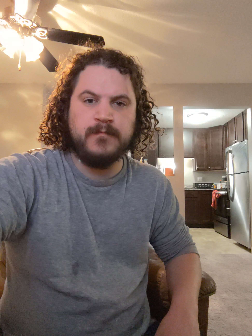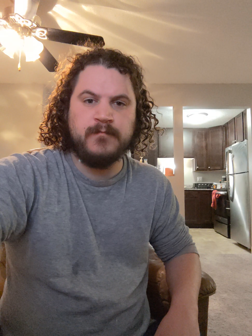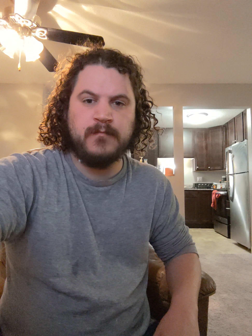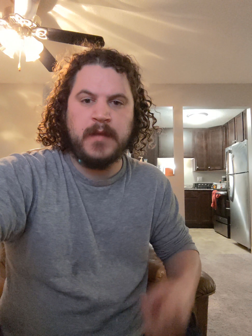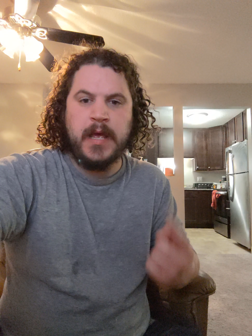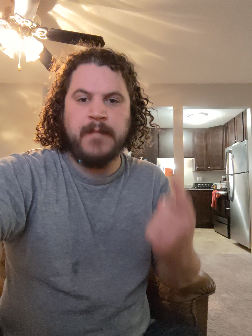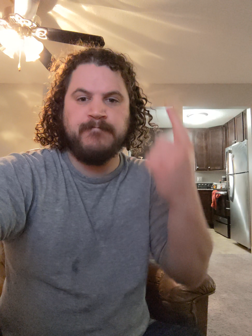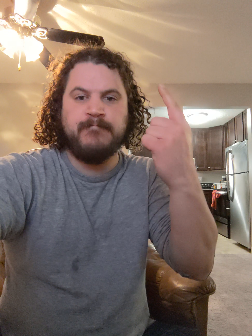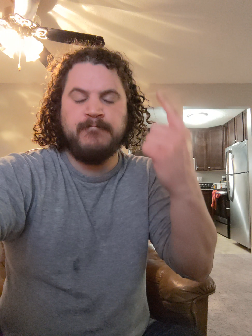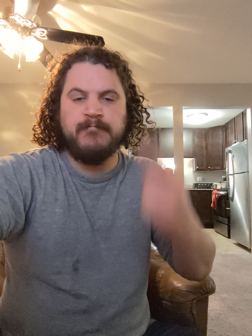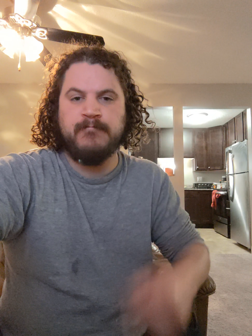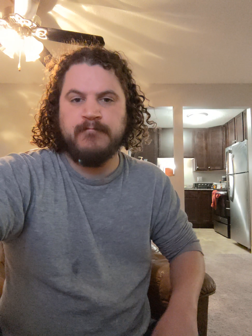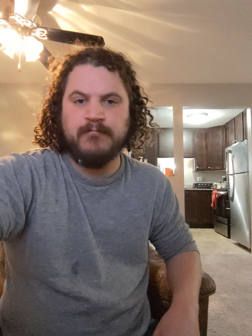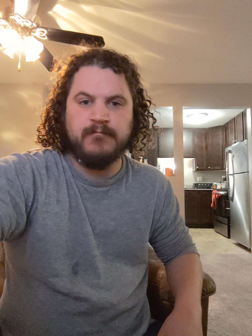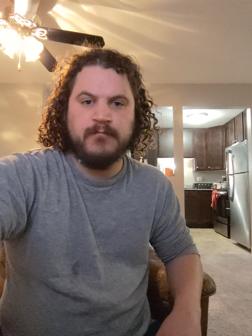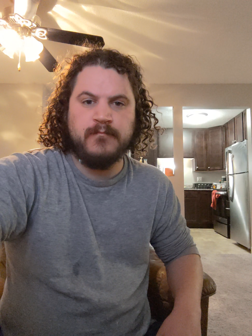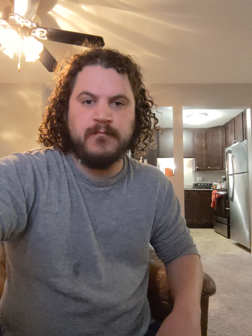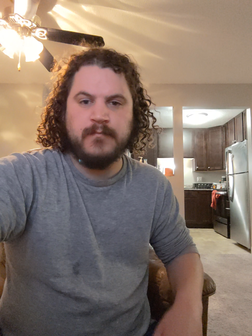up